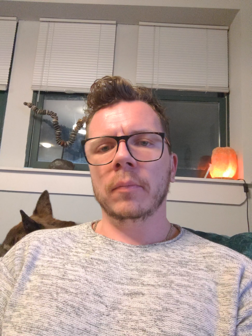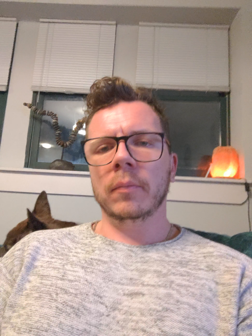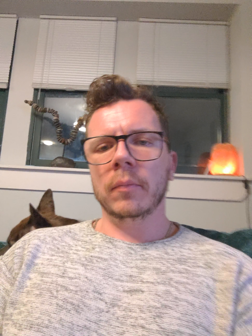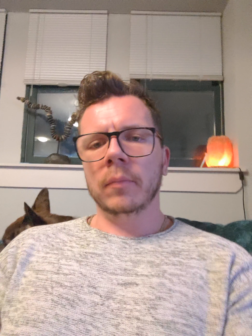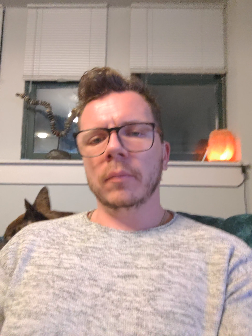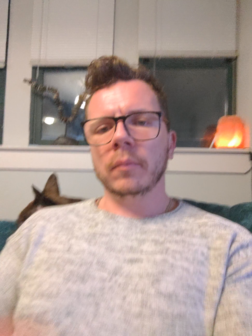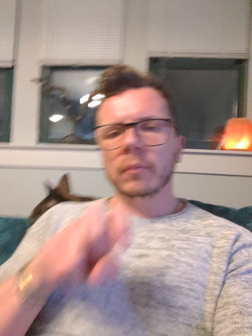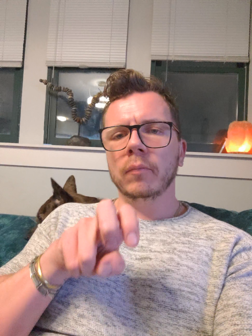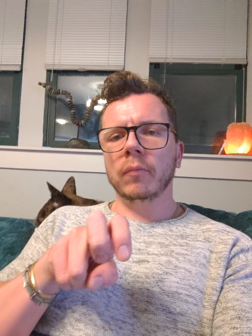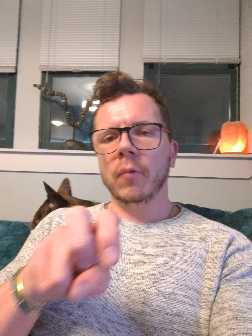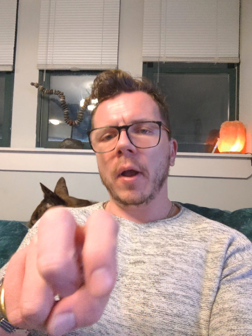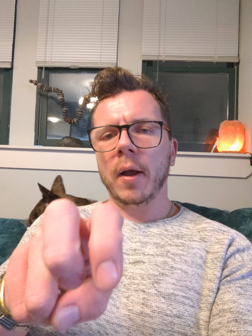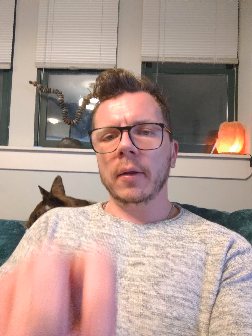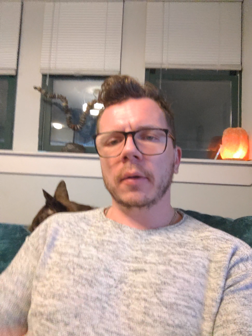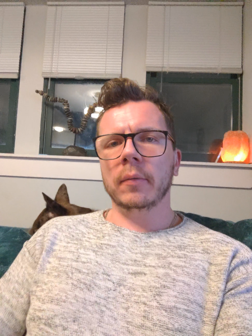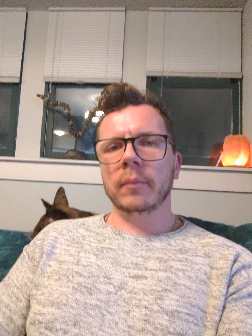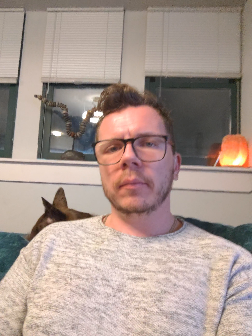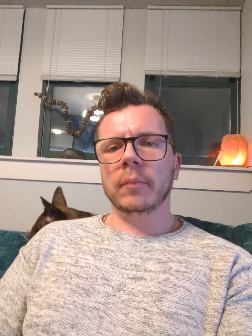ride